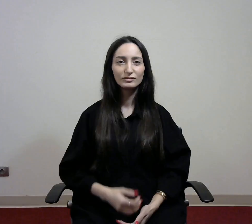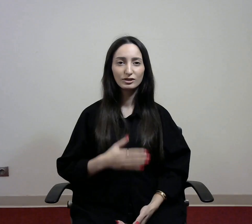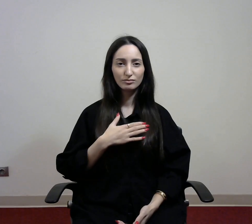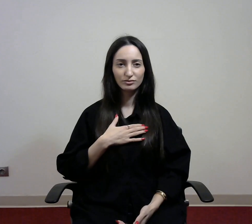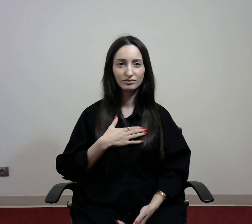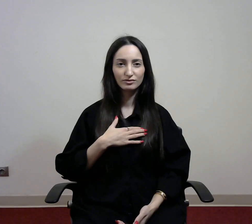mən